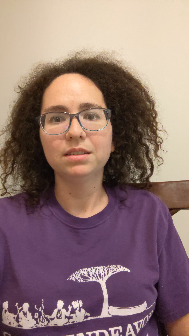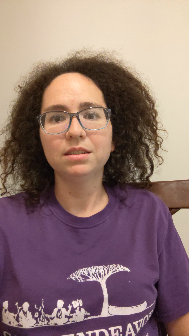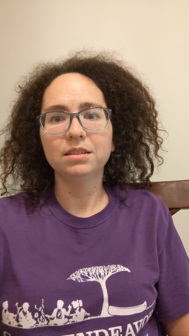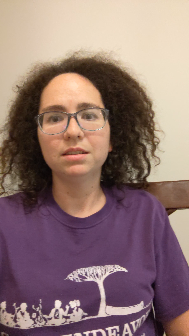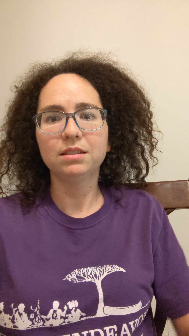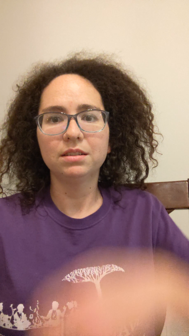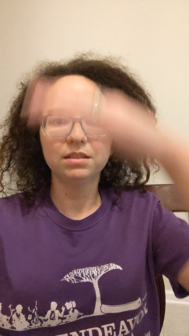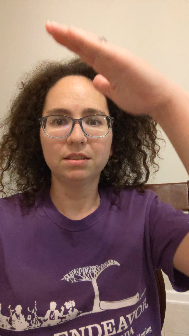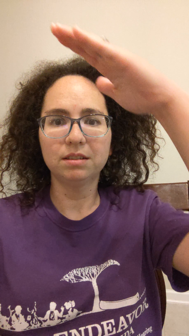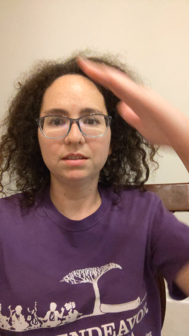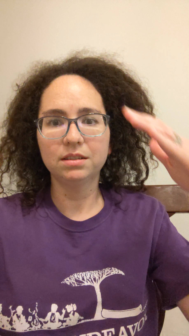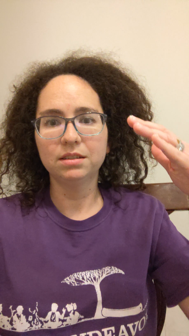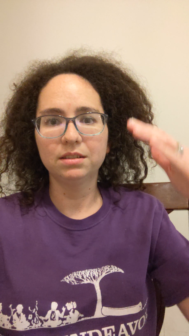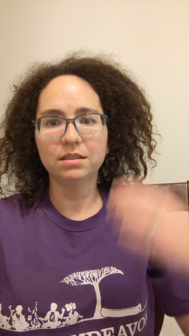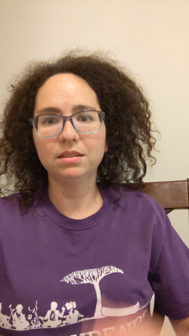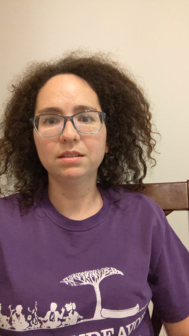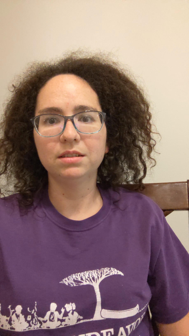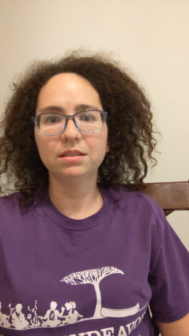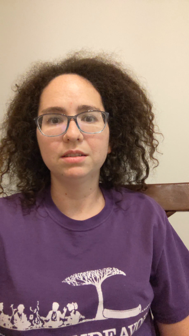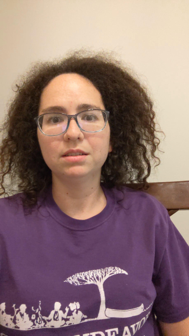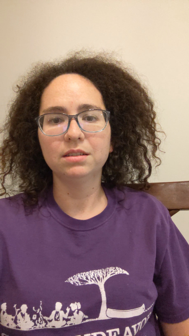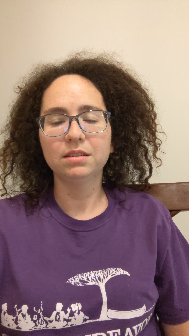roof